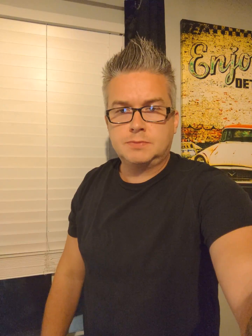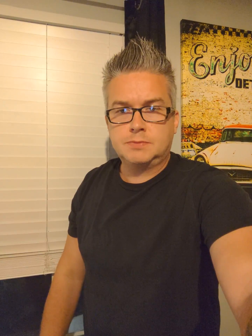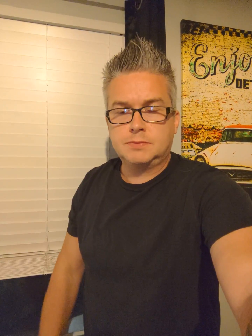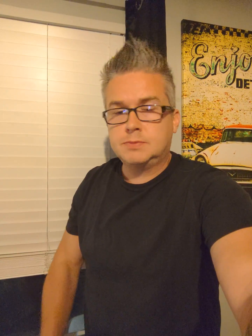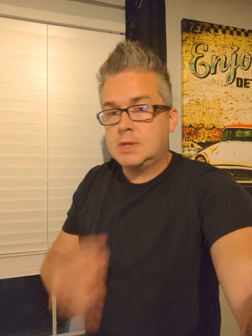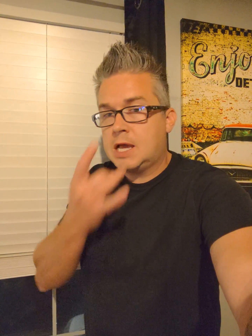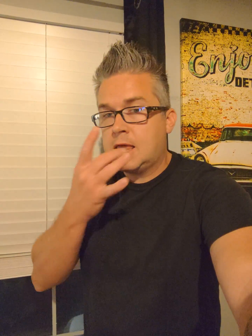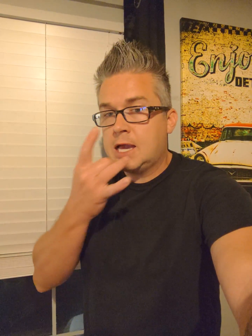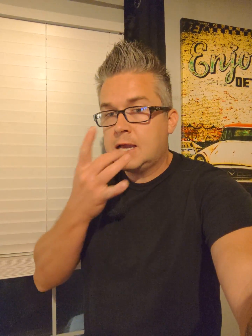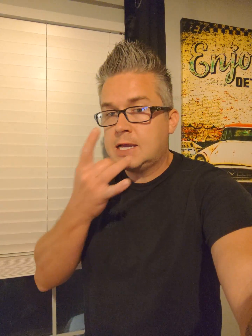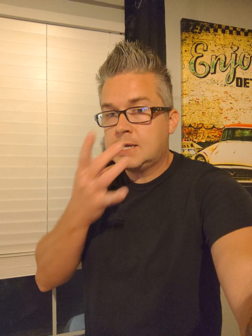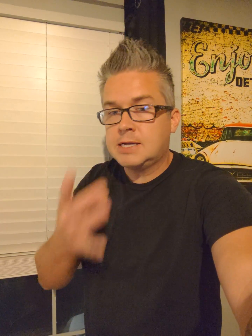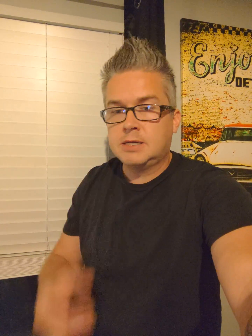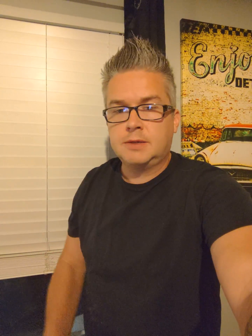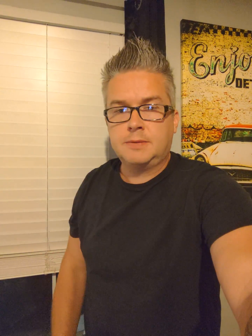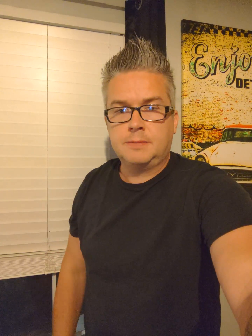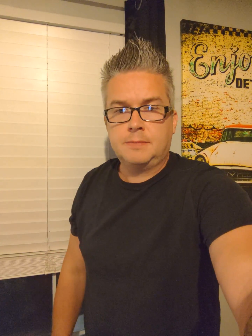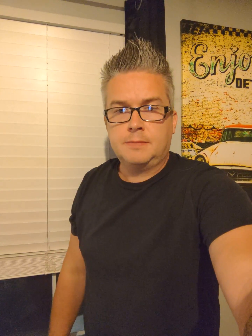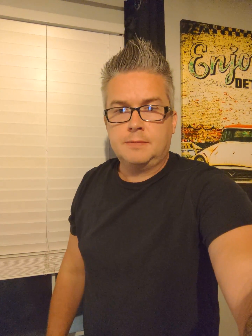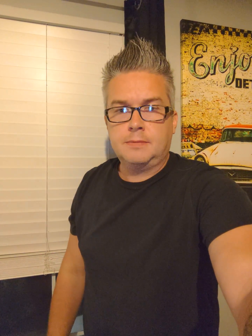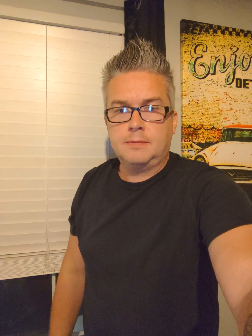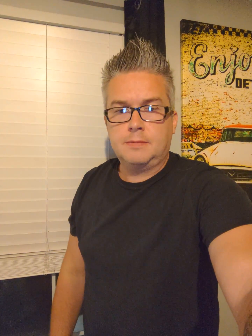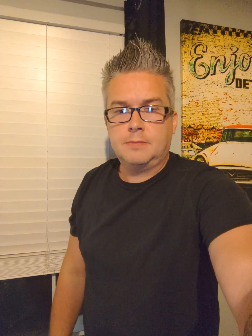light bulb